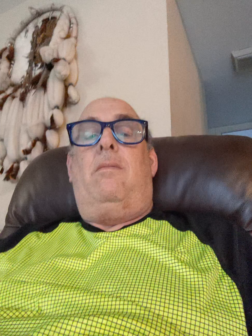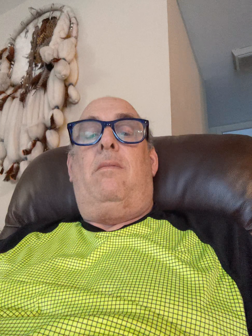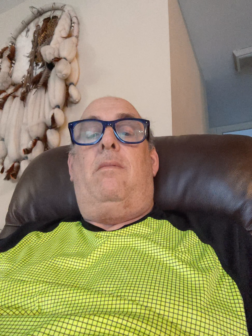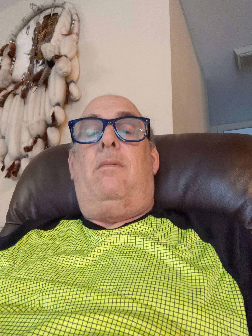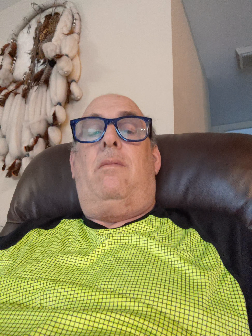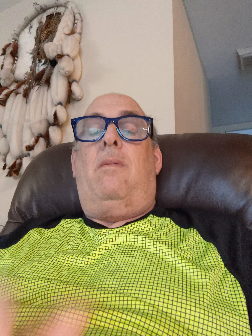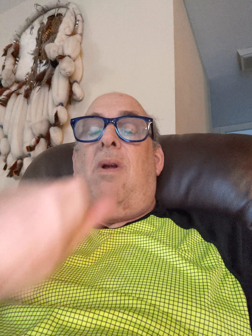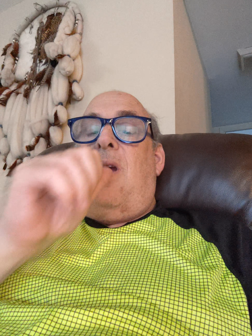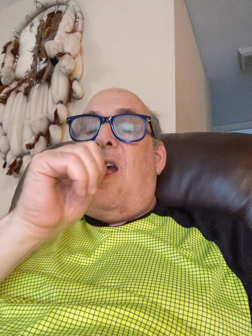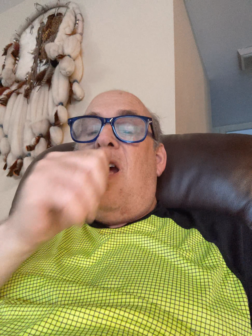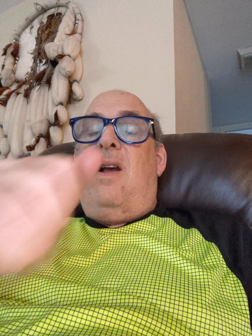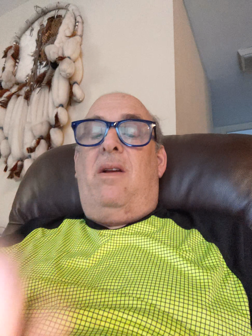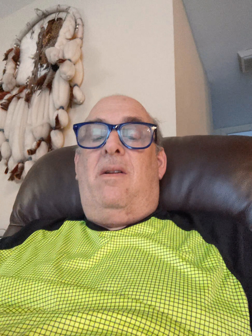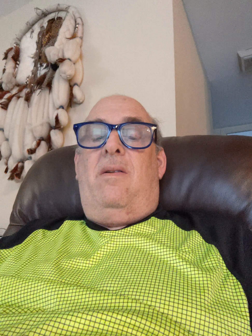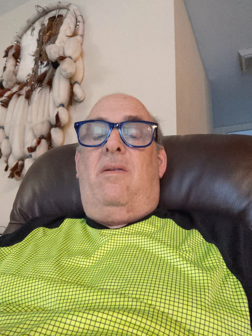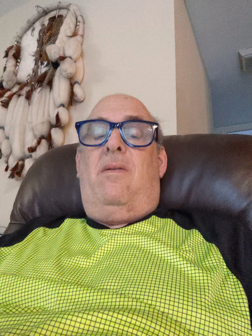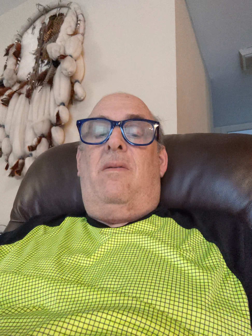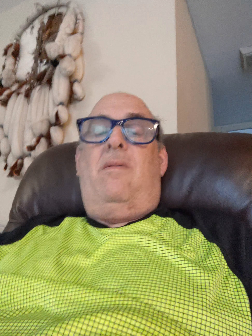nuts